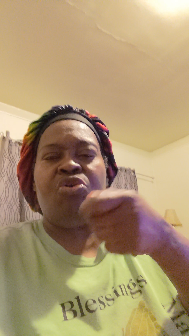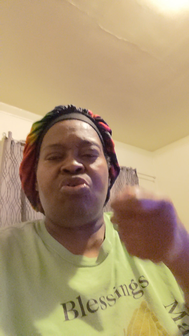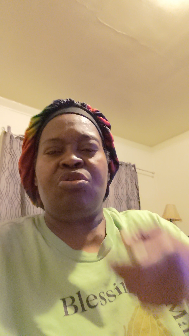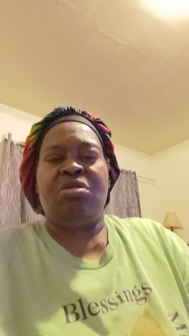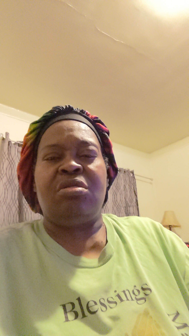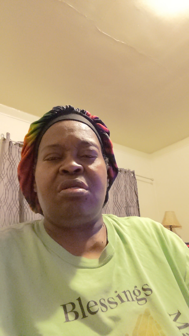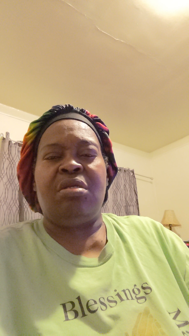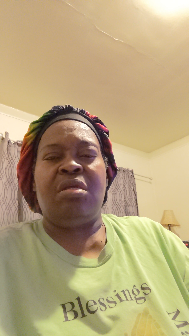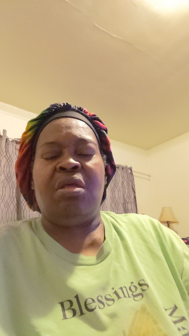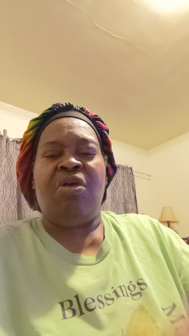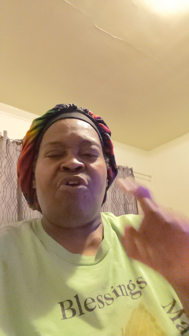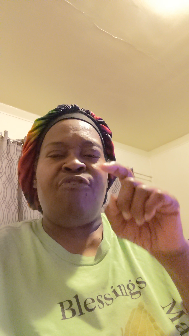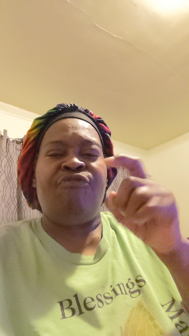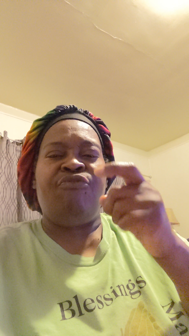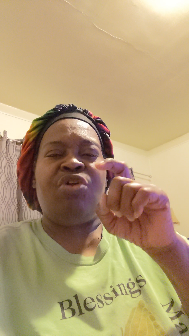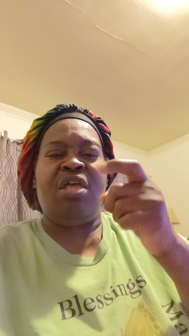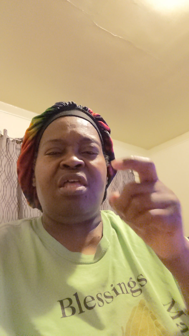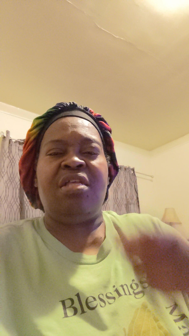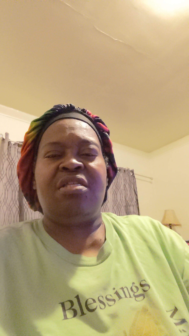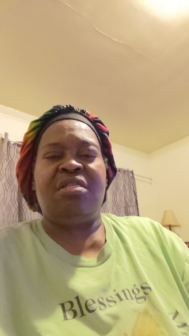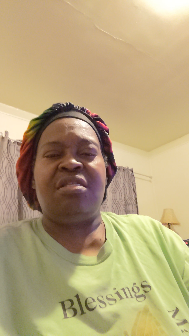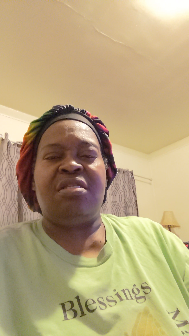friend